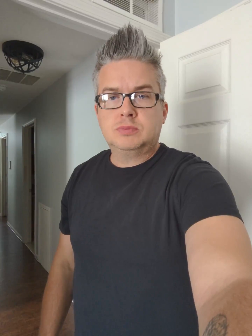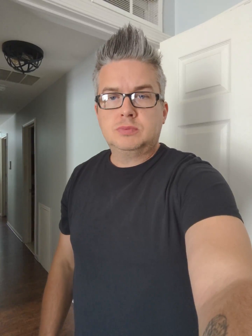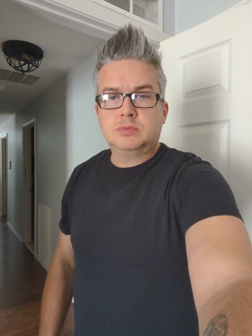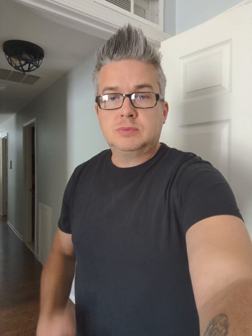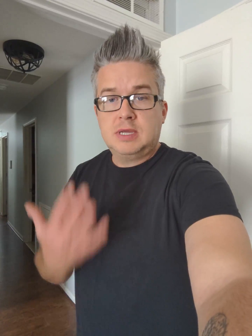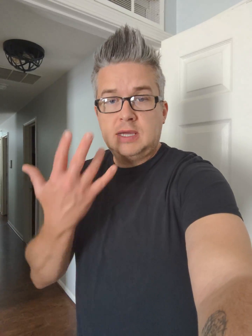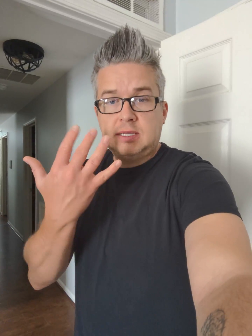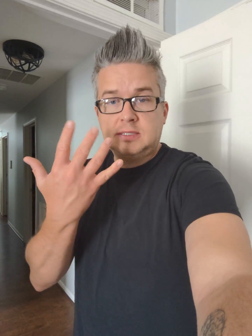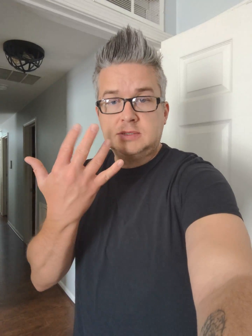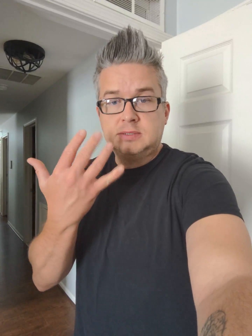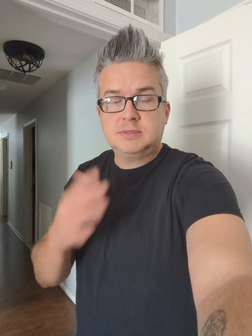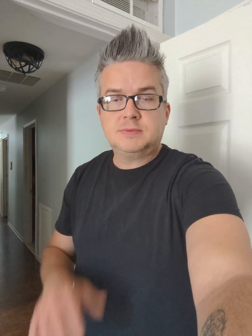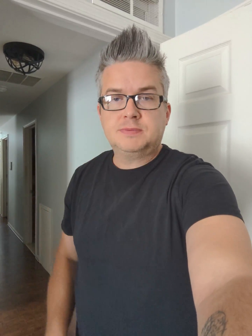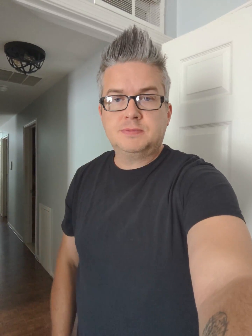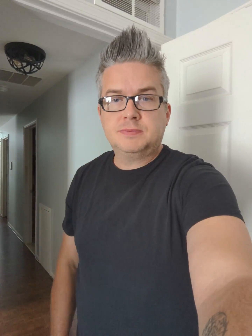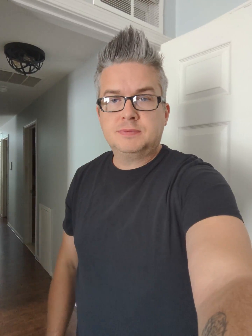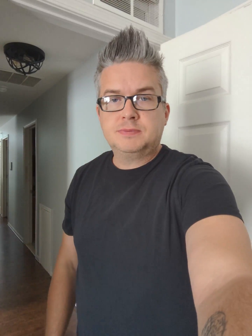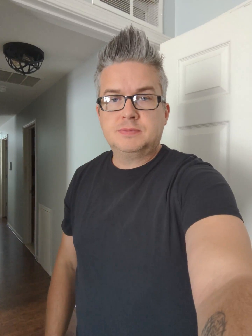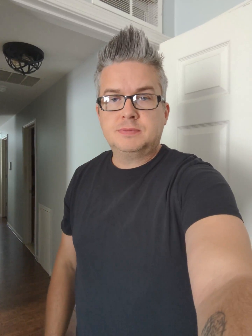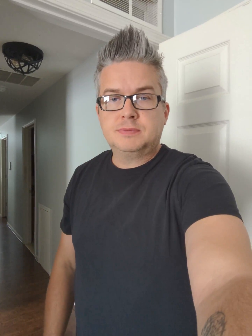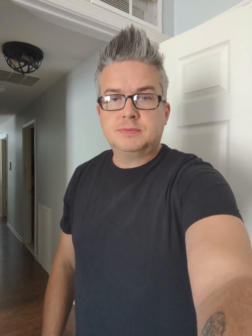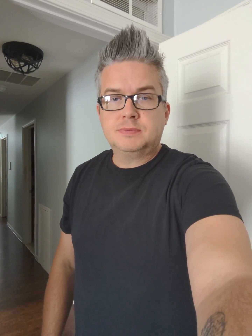hand